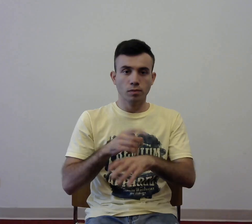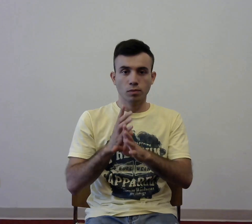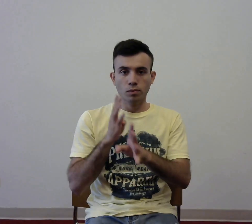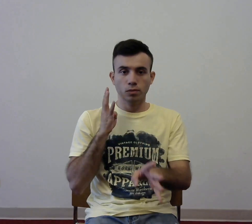növbə